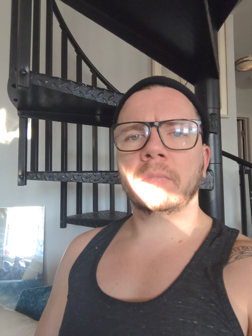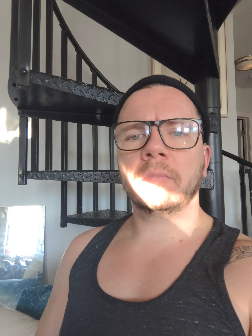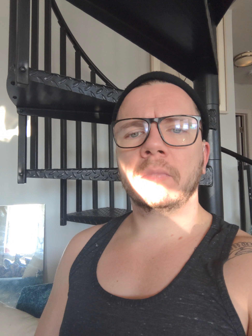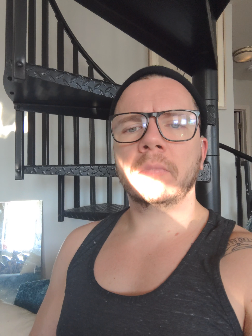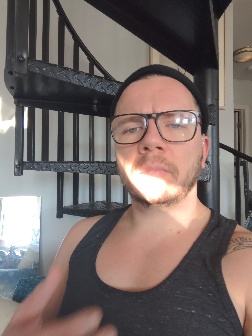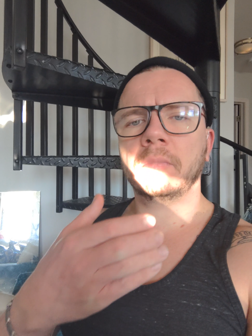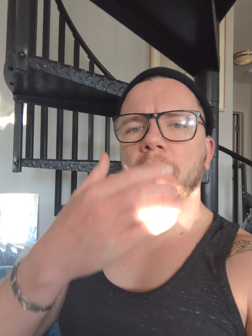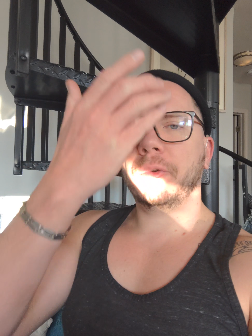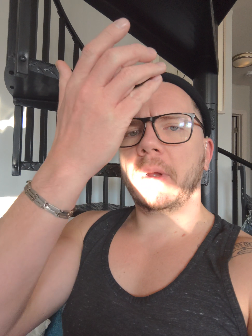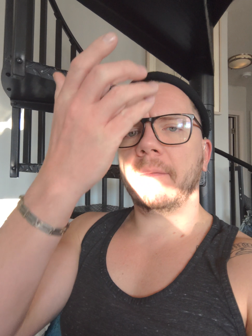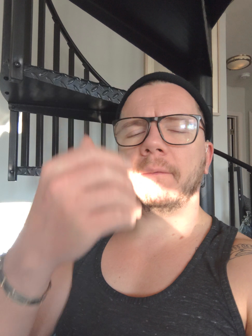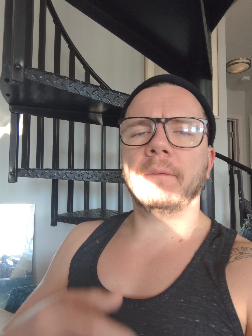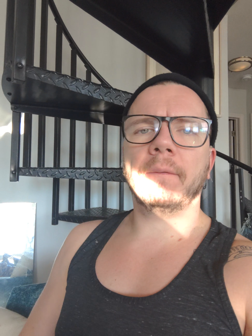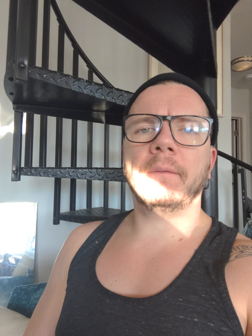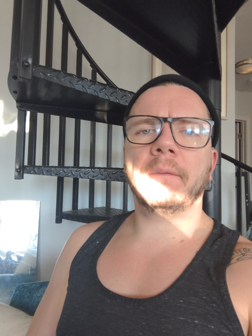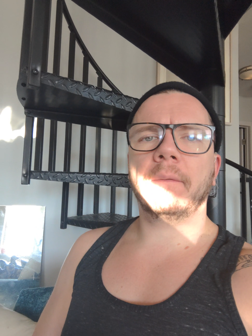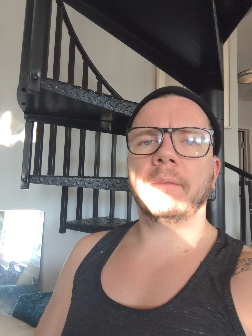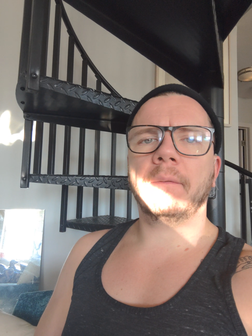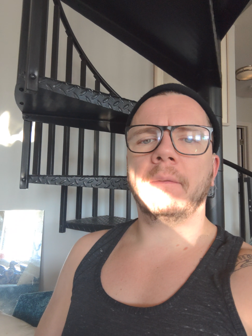giraffe